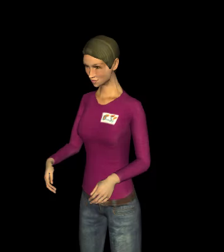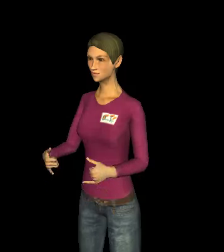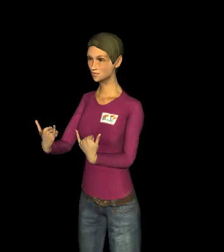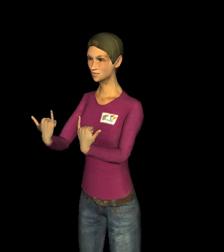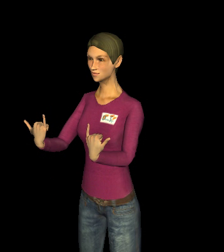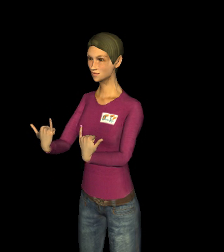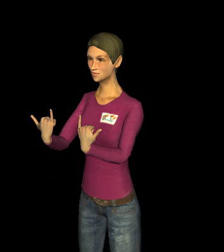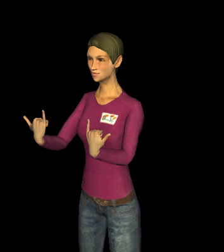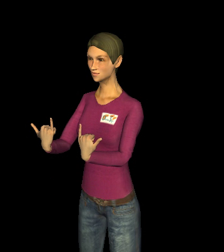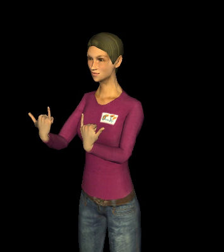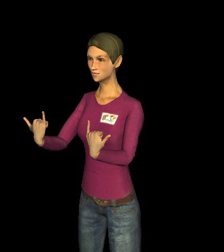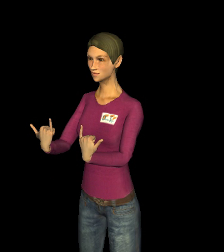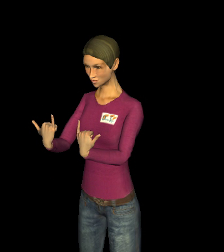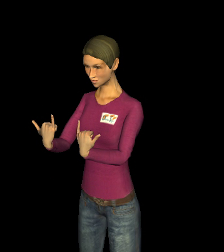يلعب